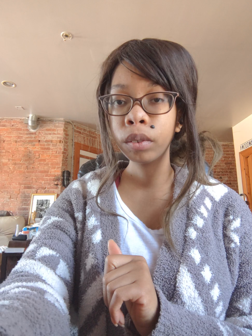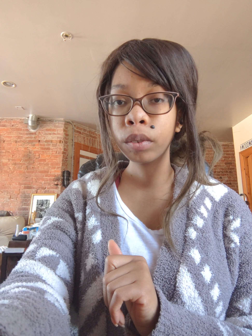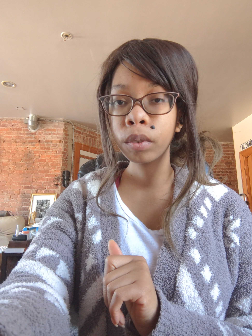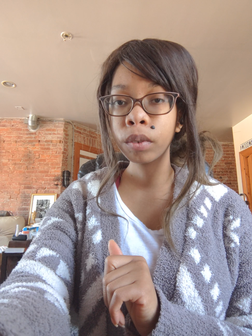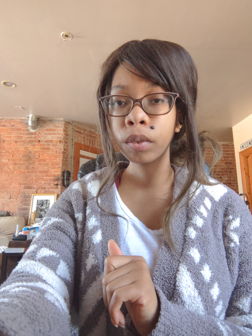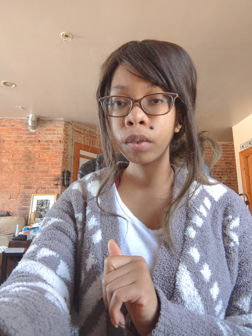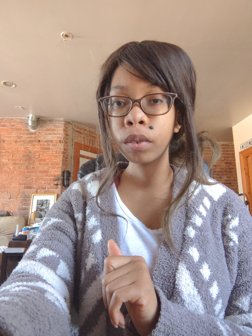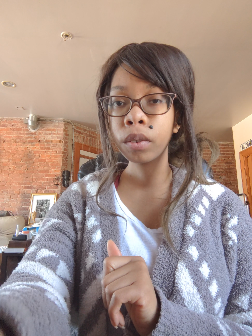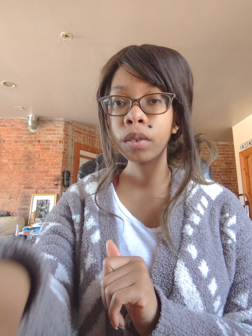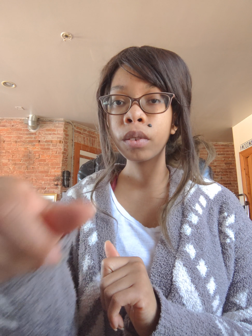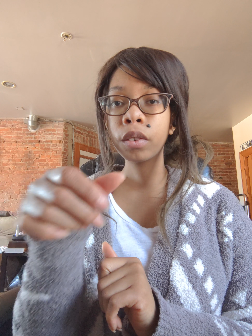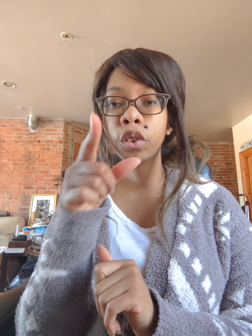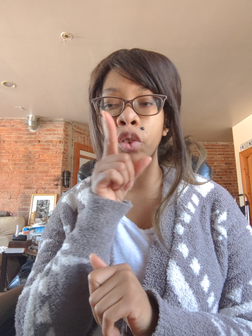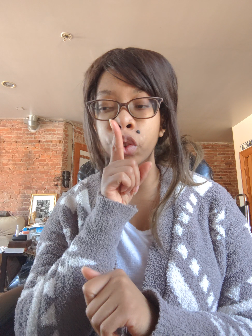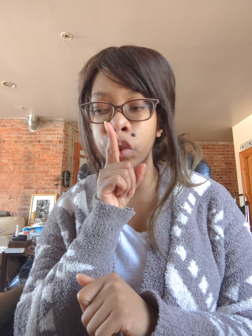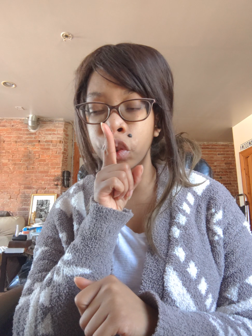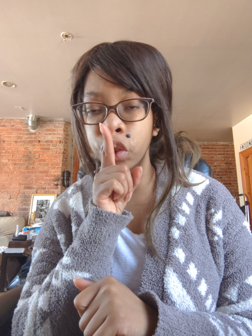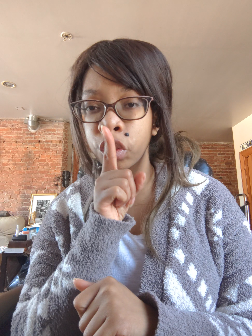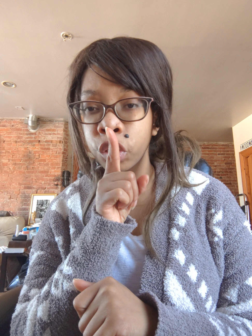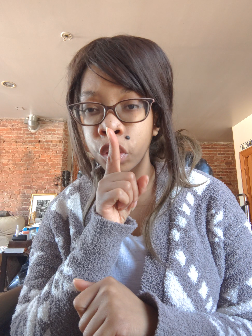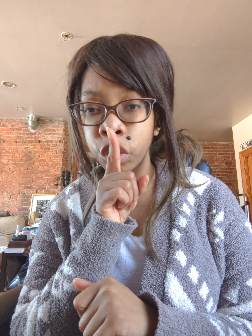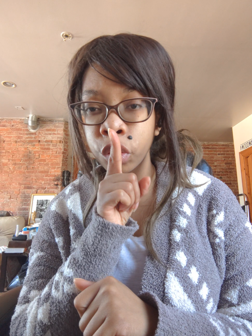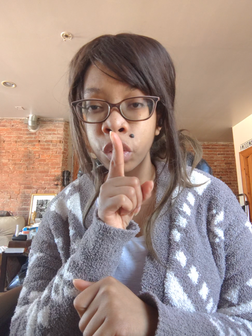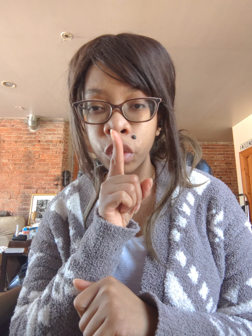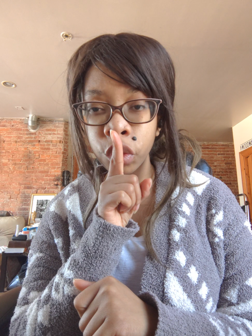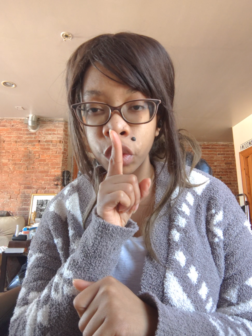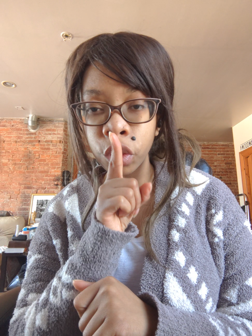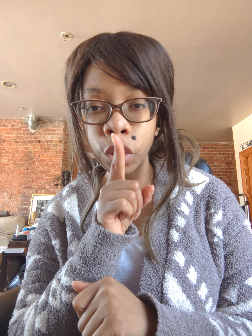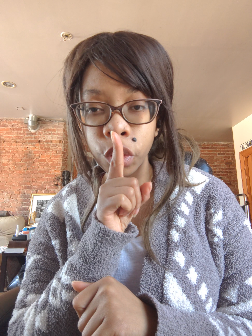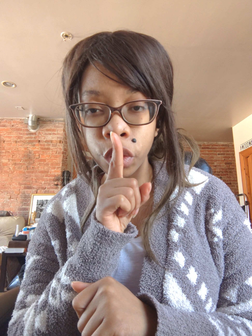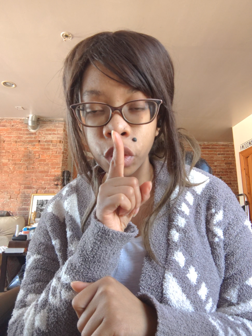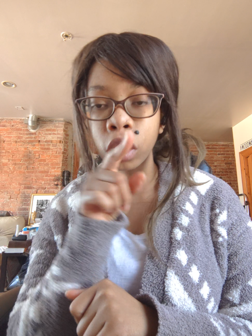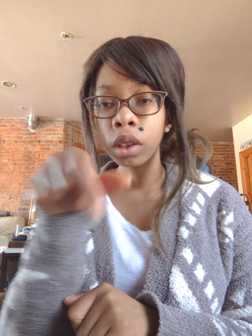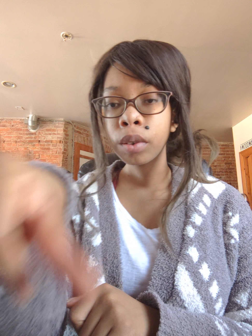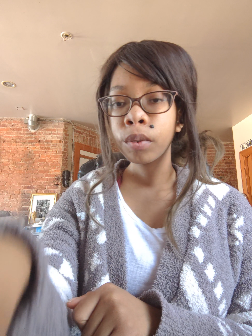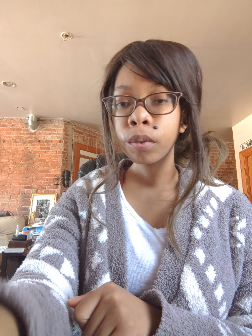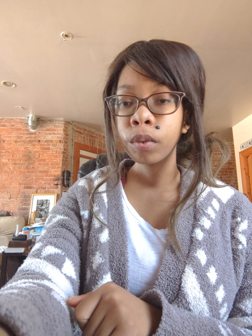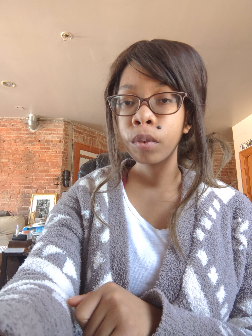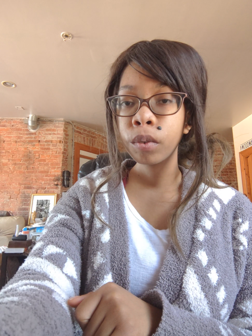shhh